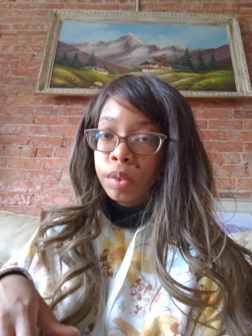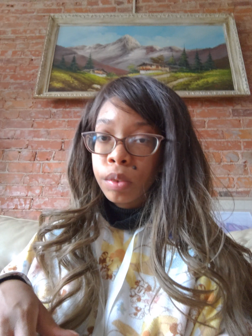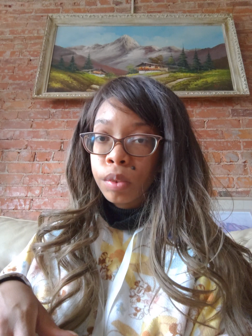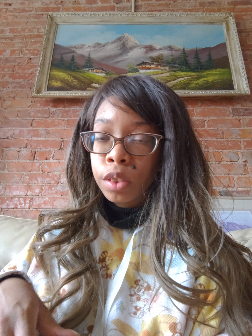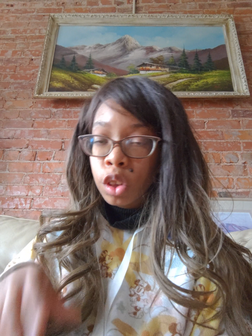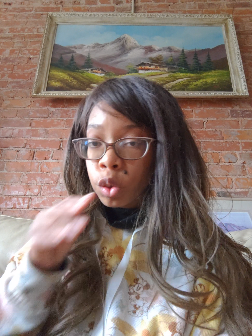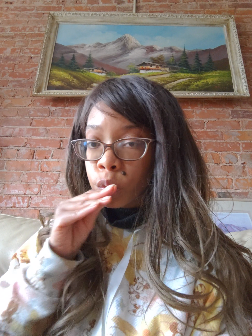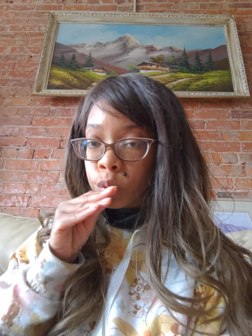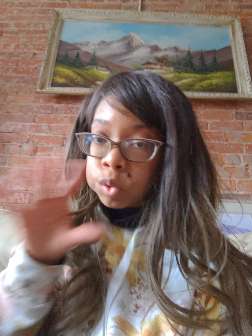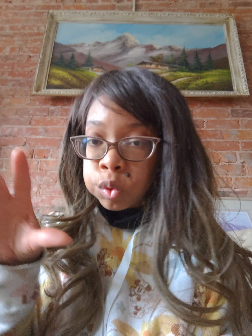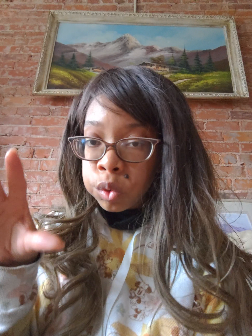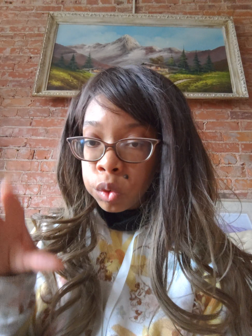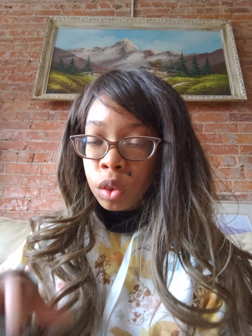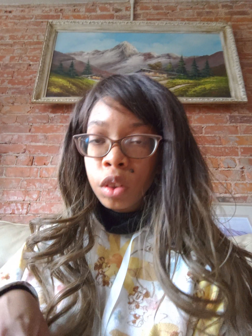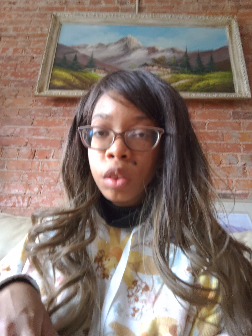blow